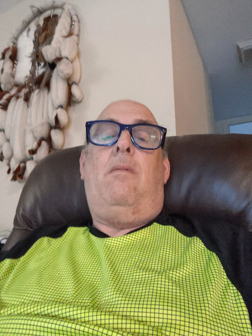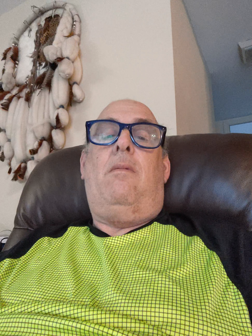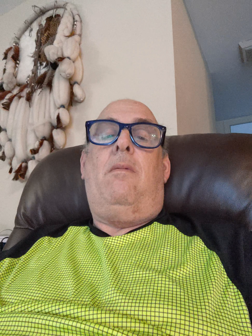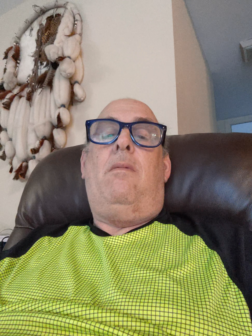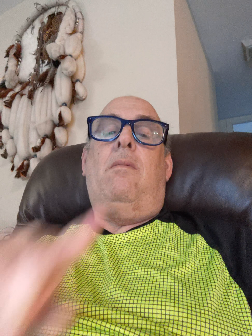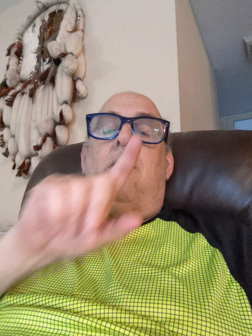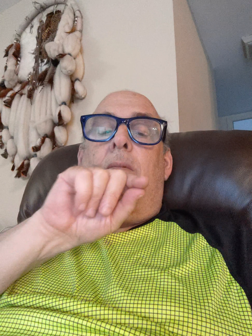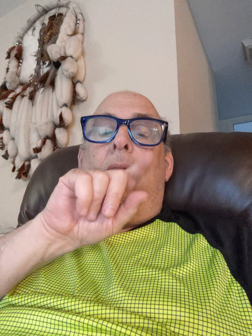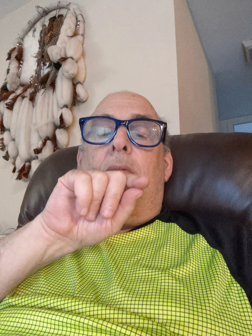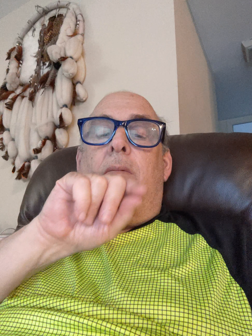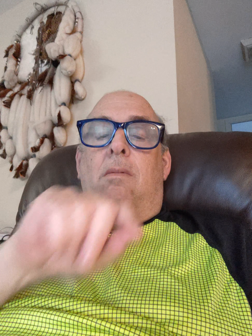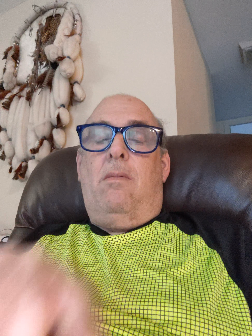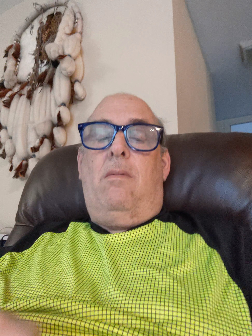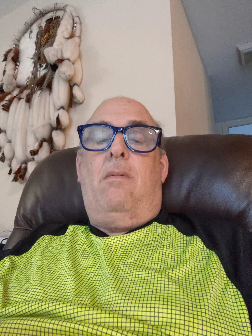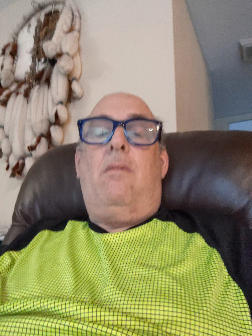bird